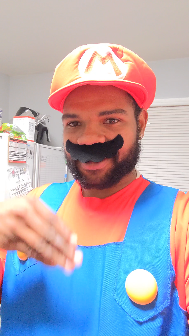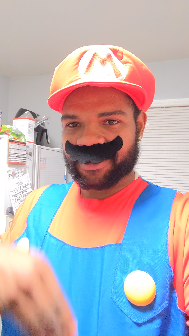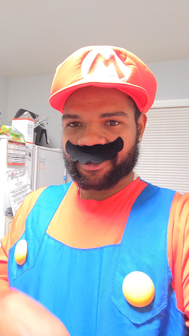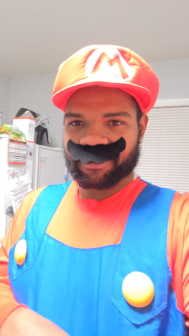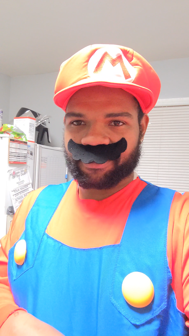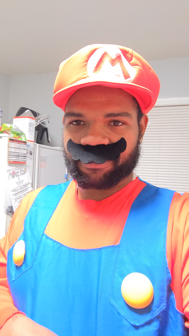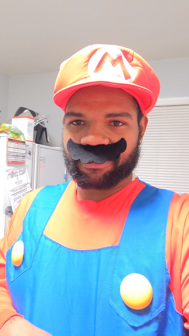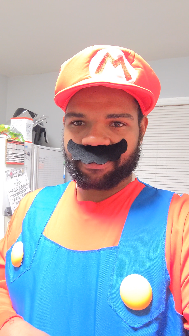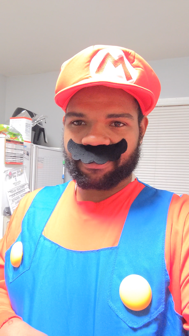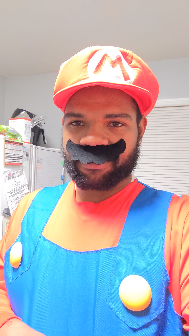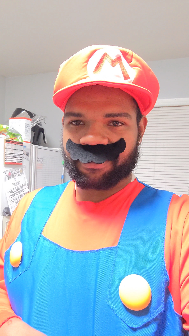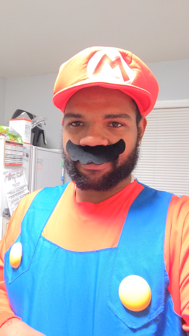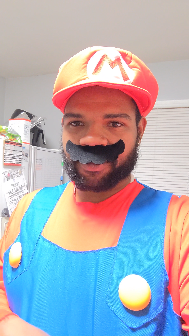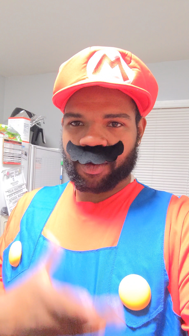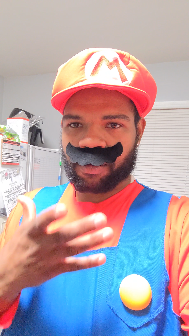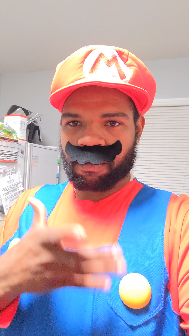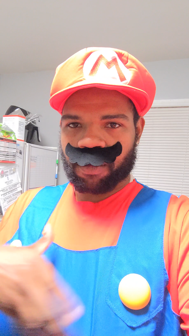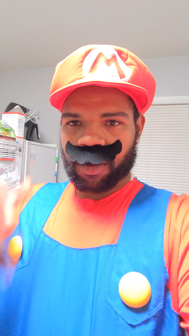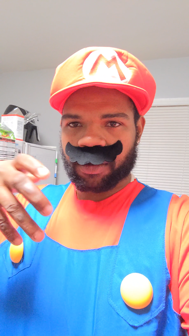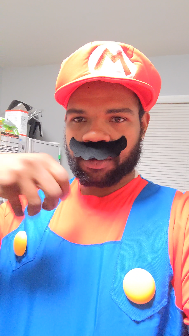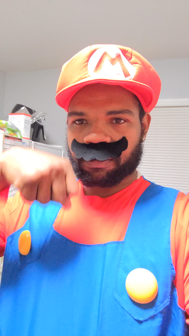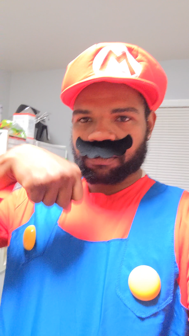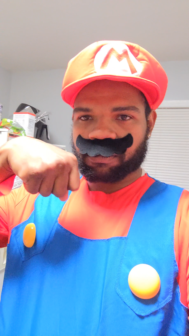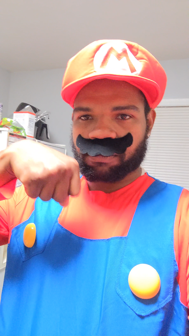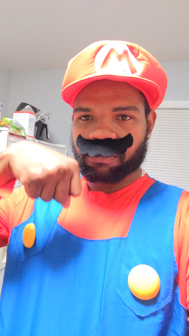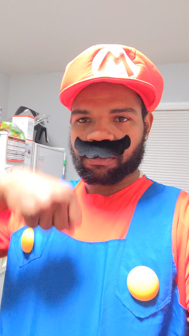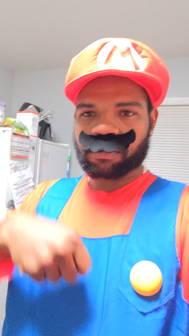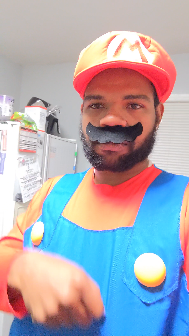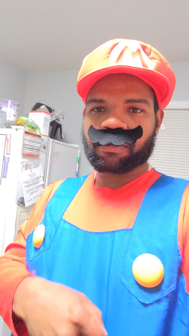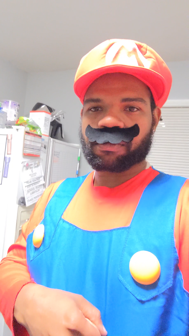bucket